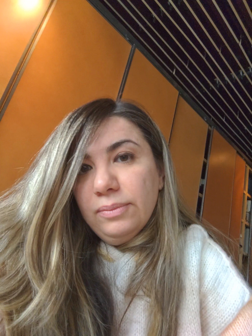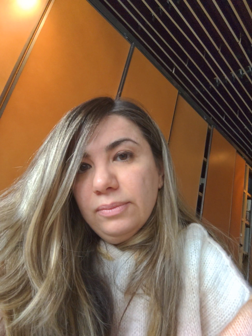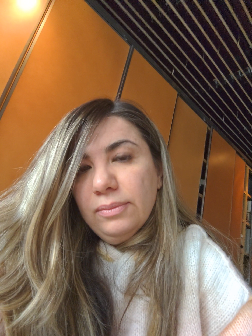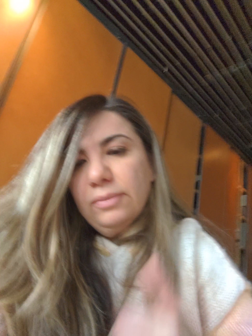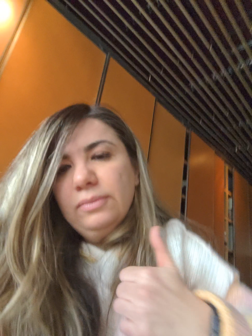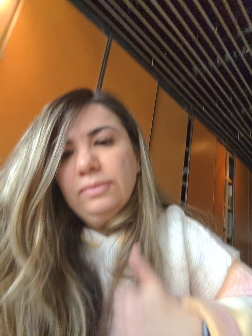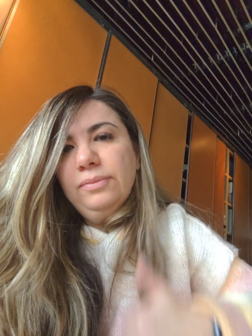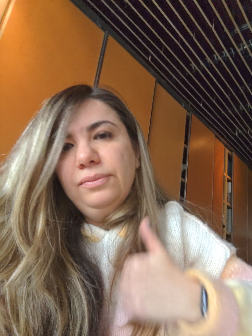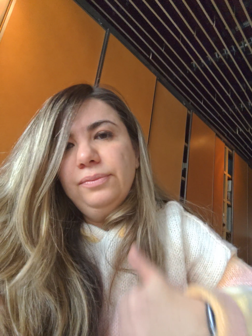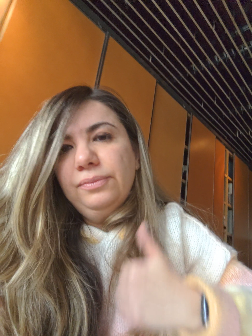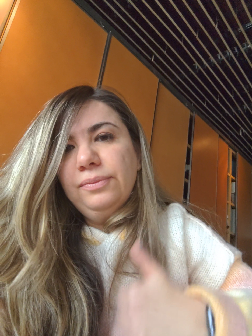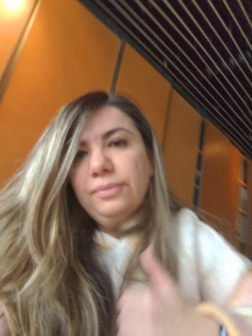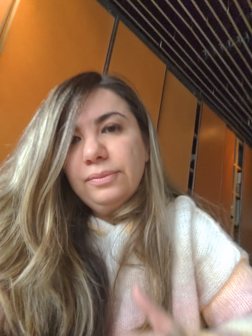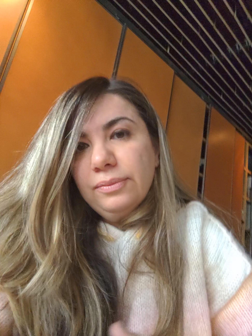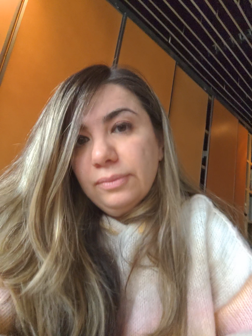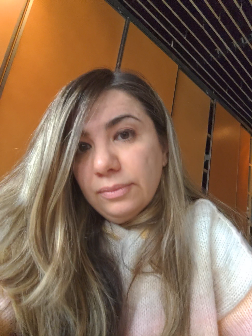bath